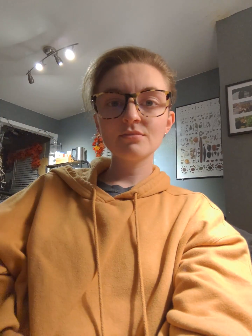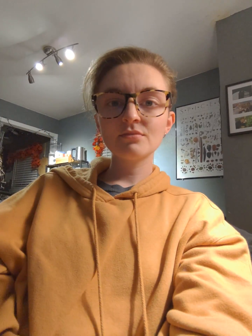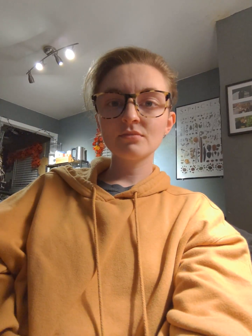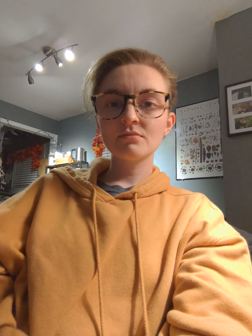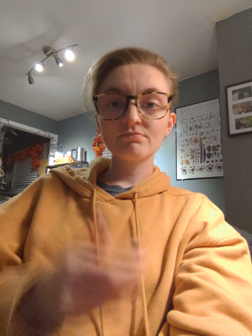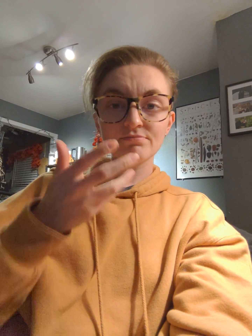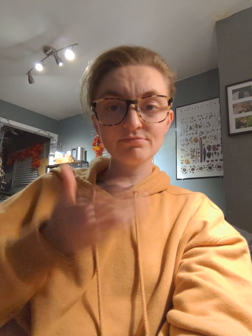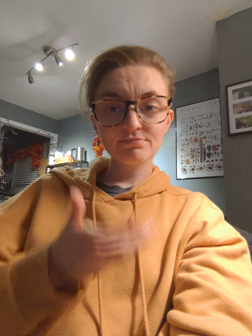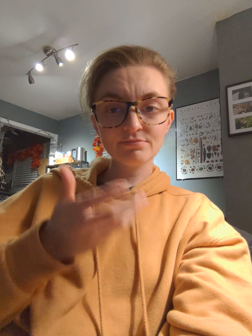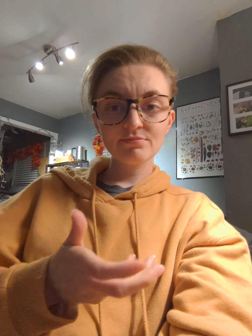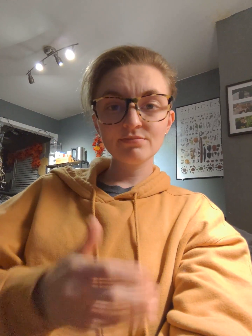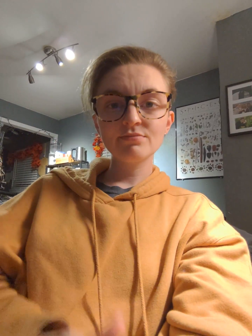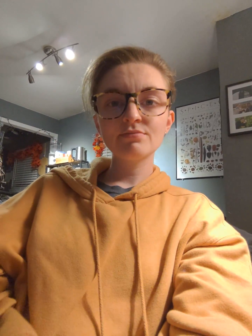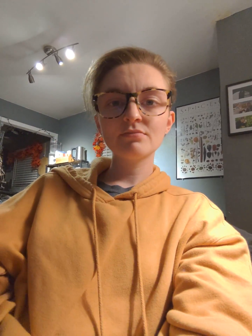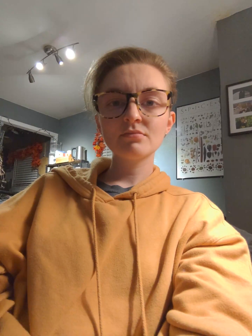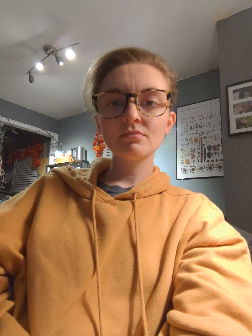heavy